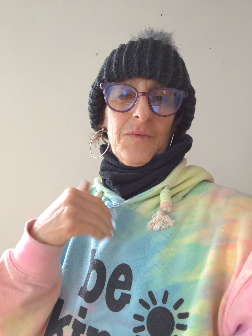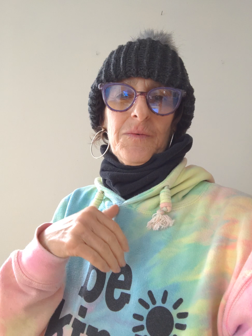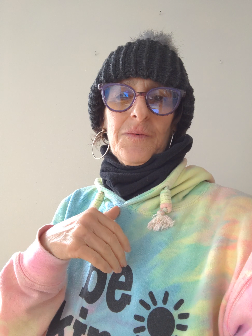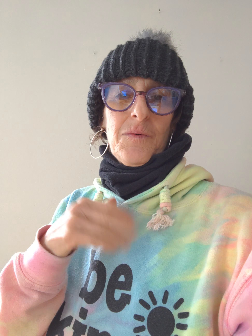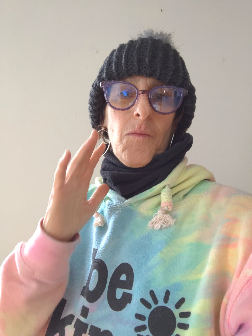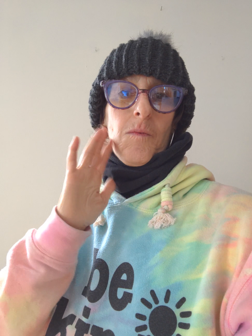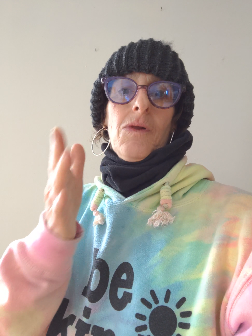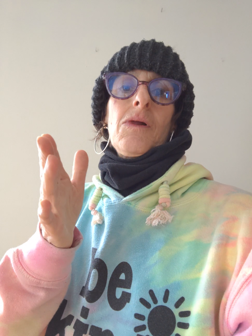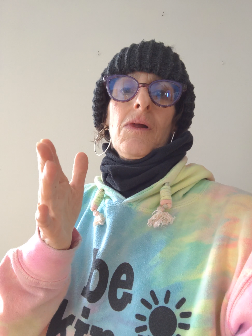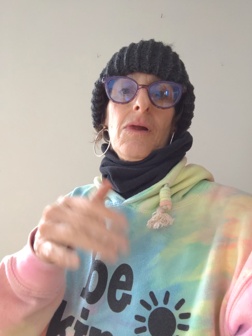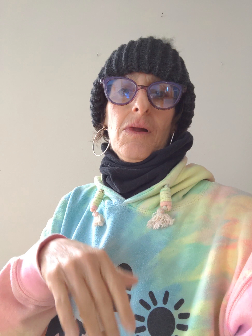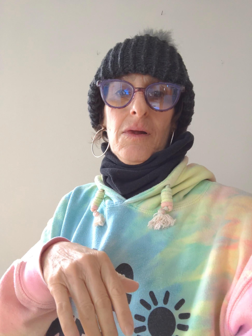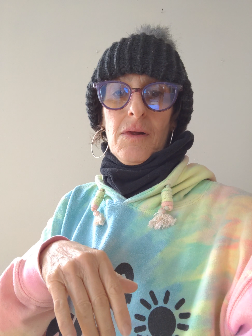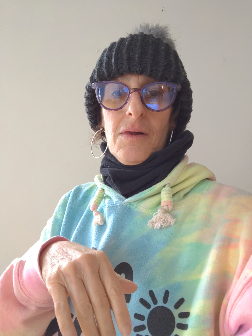will